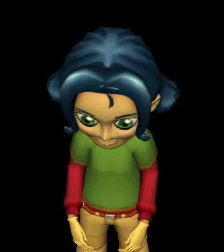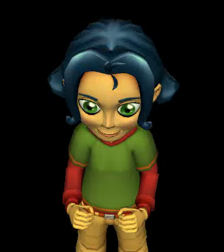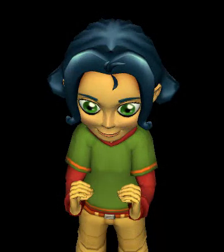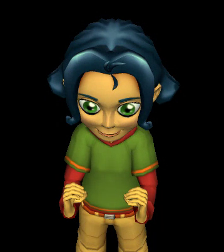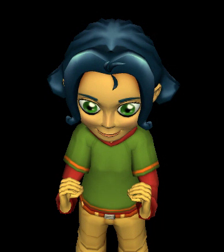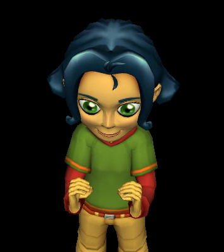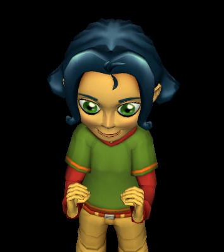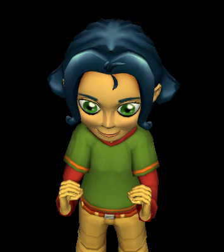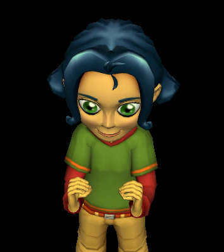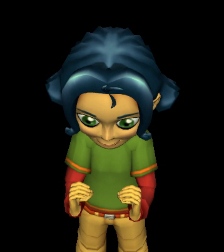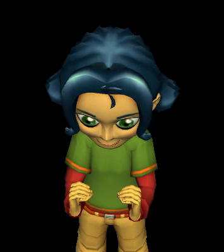عم